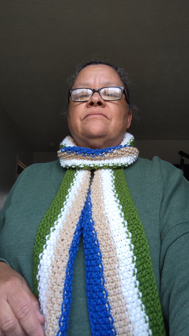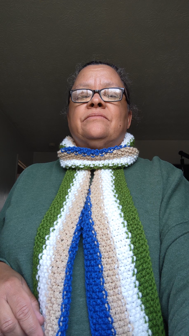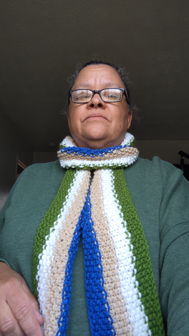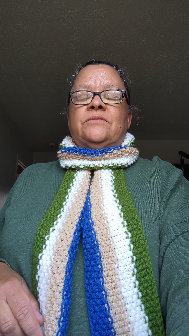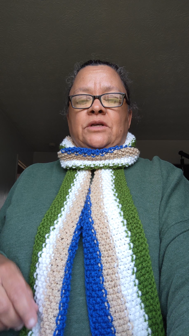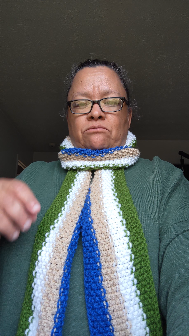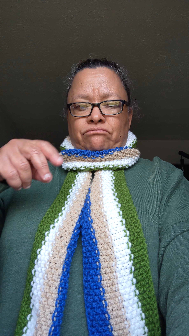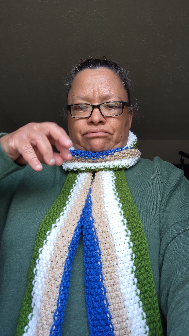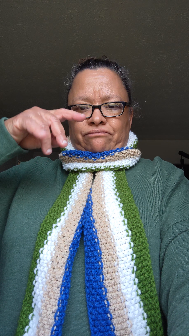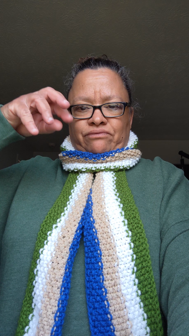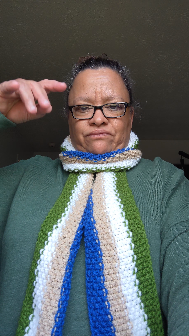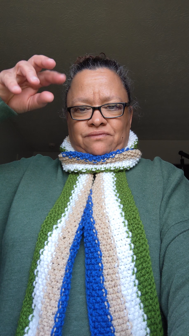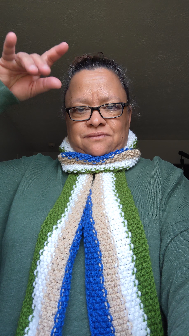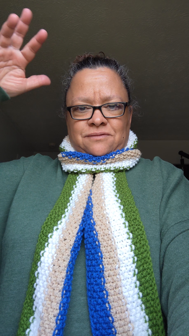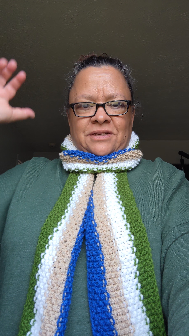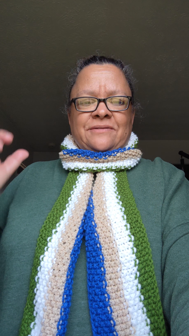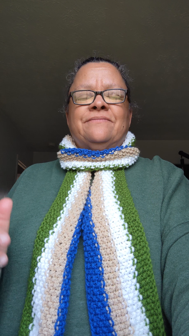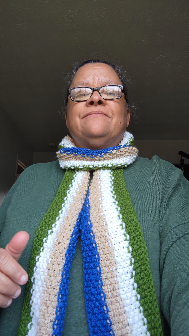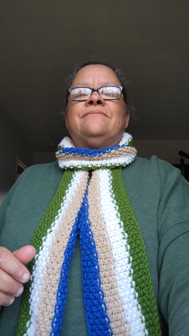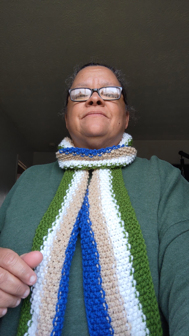bubbles